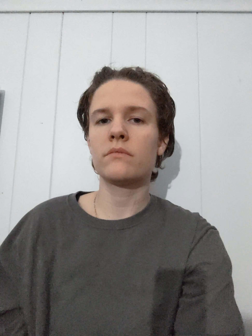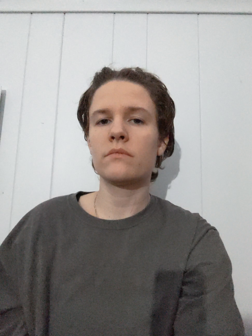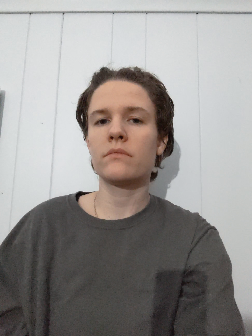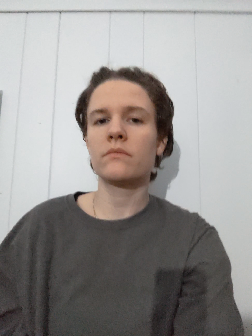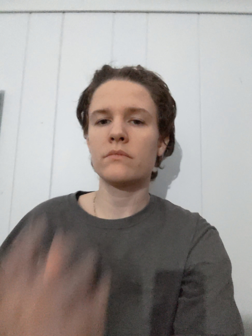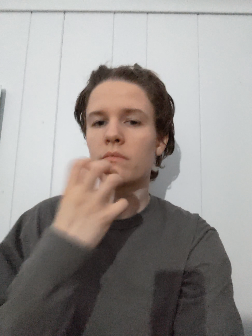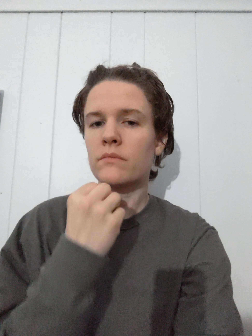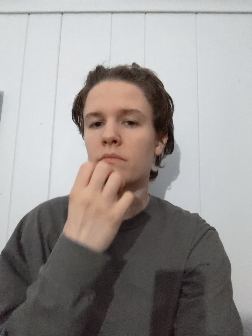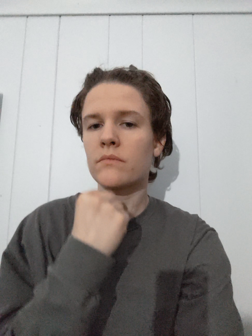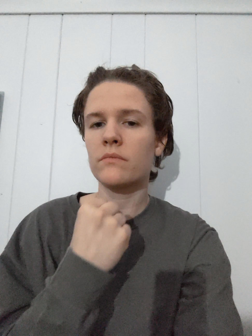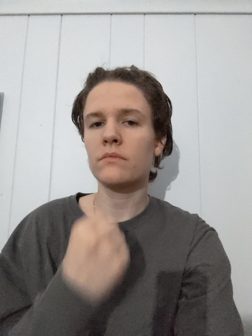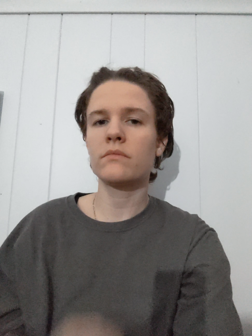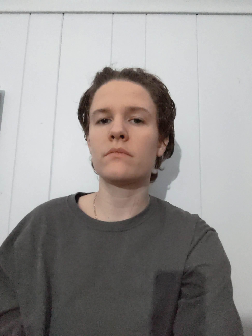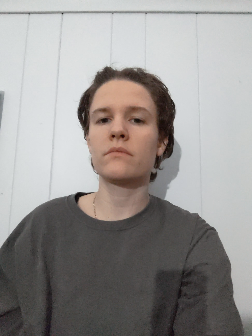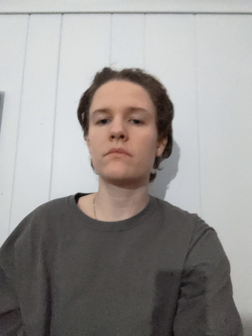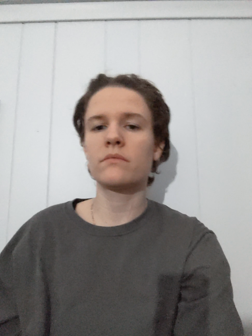underwear